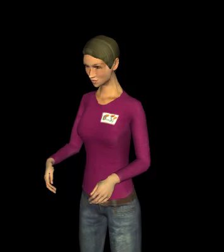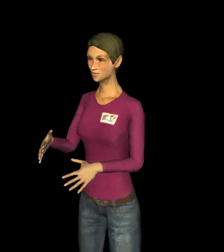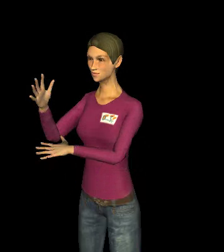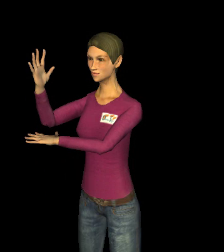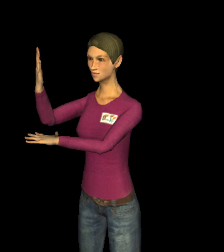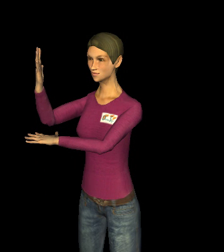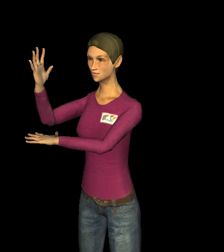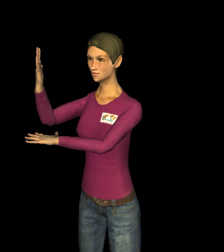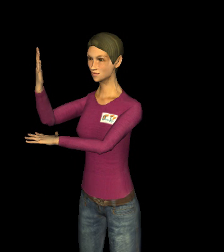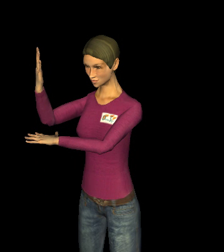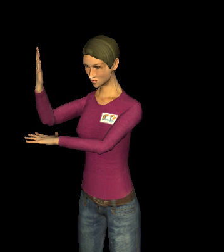شجرة